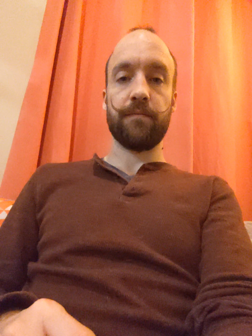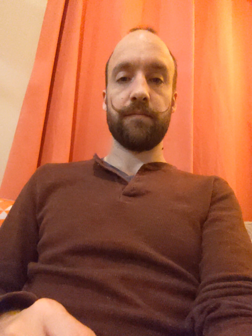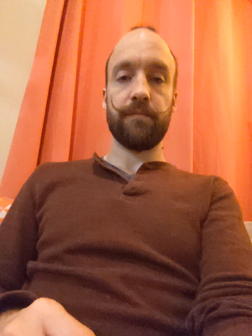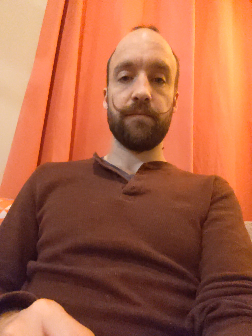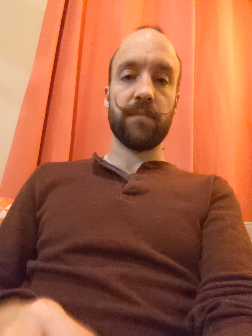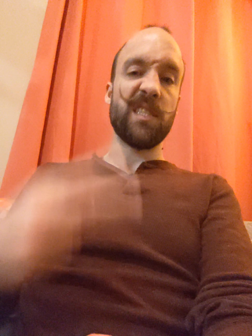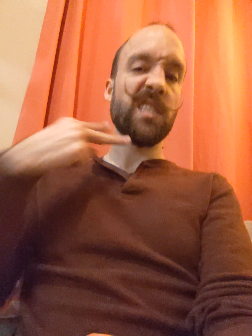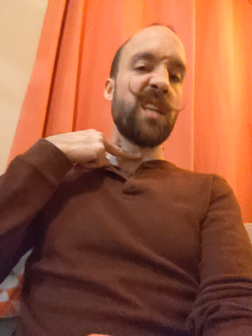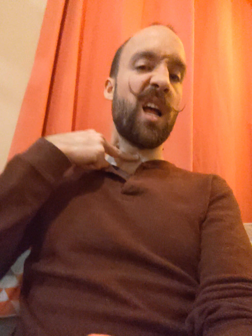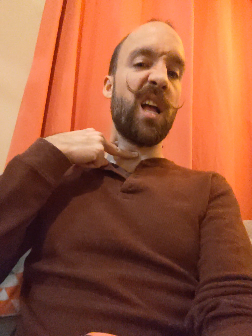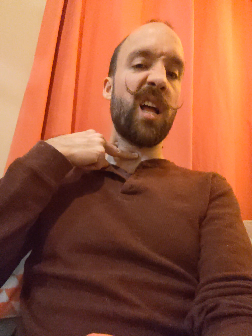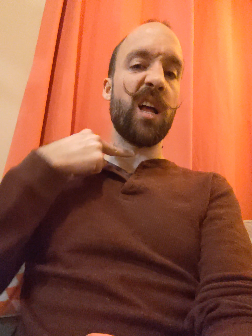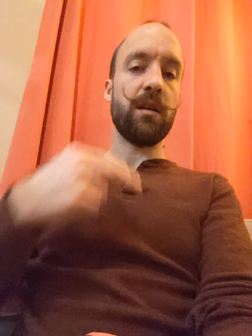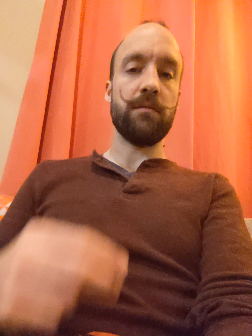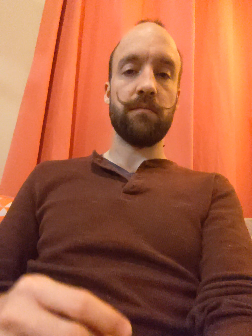stuck